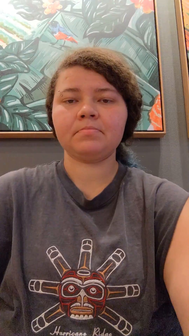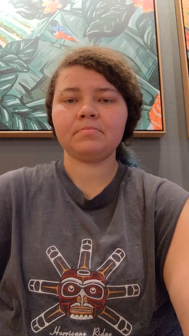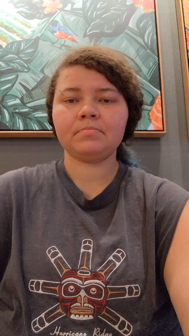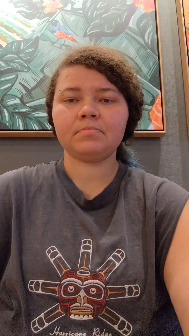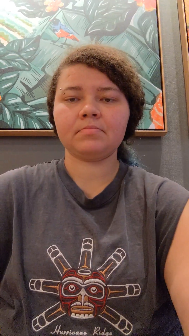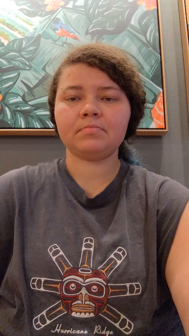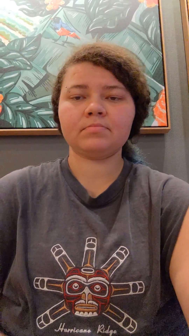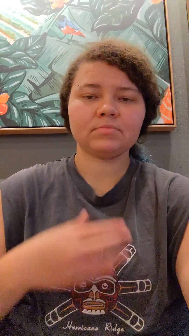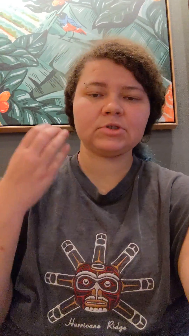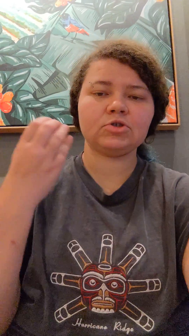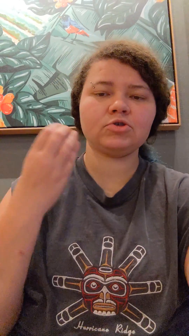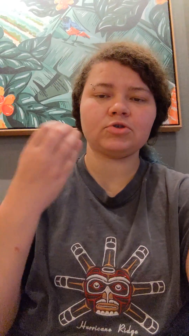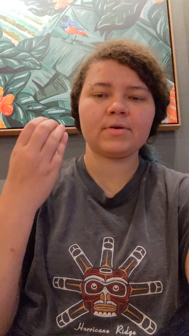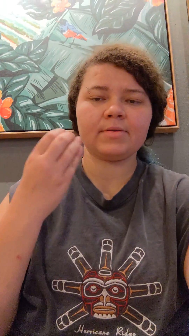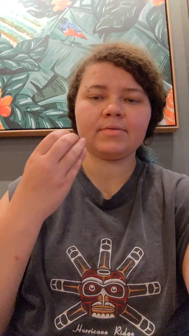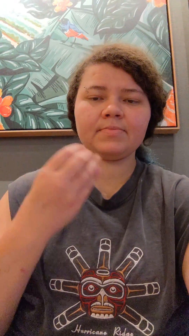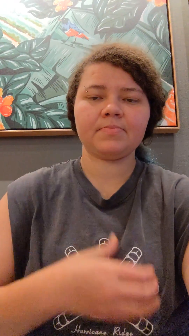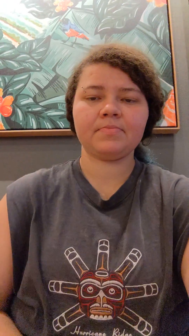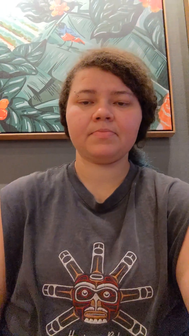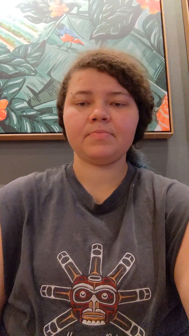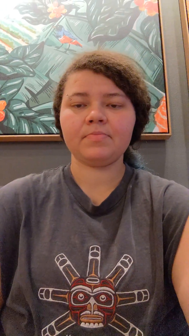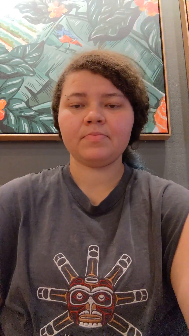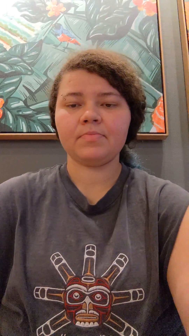shake